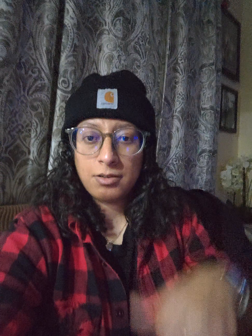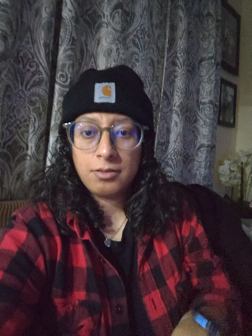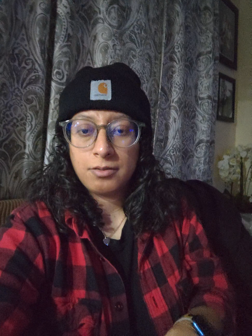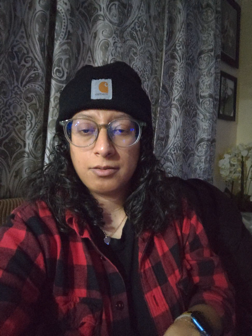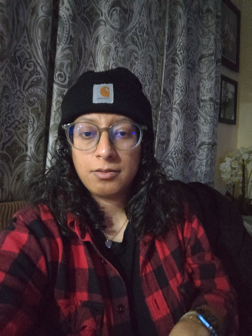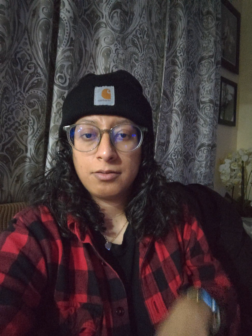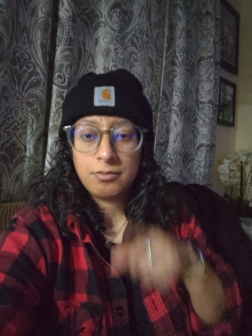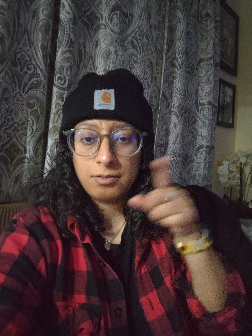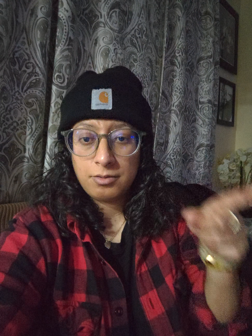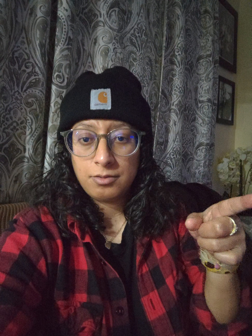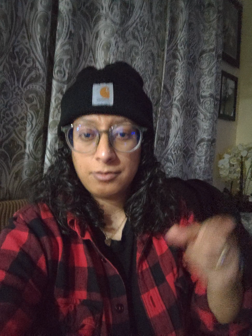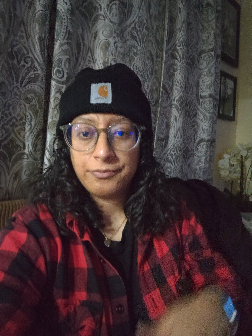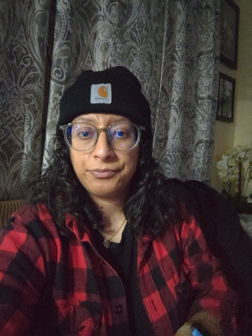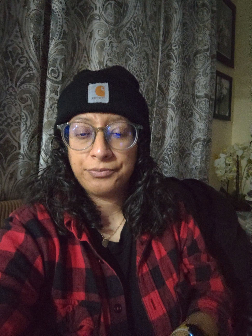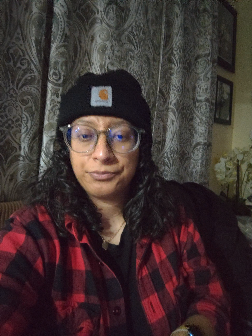he/she/it